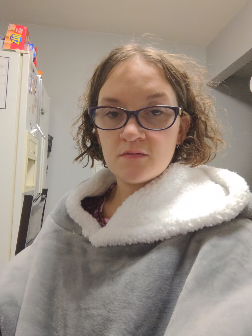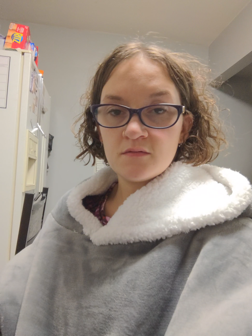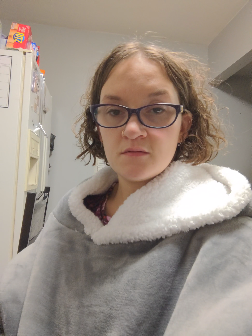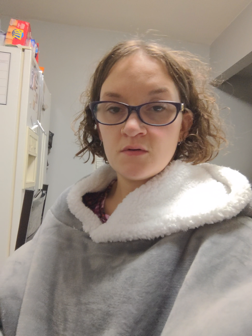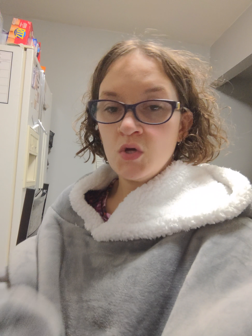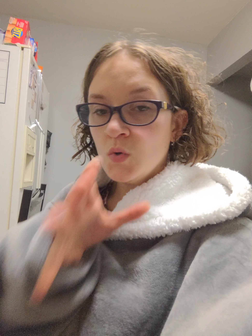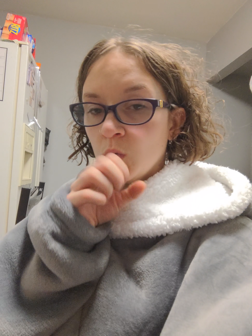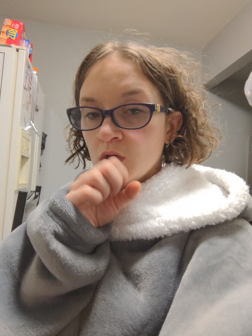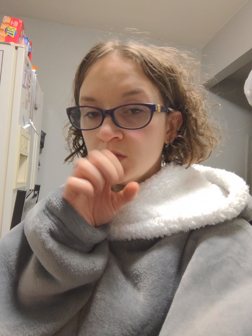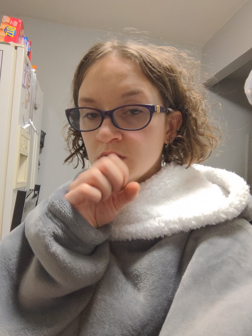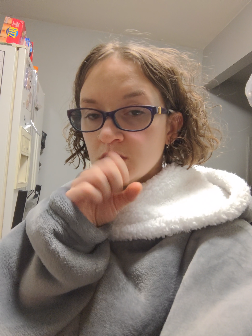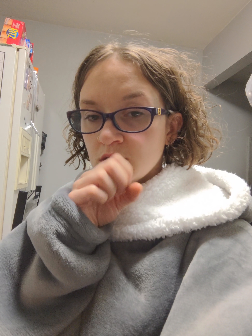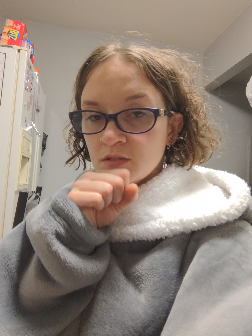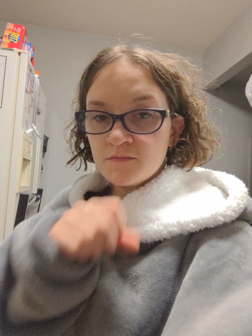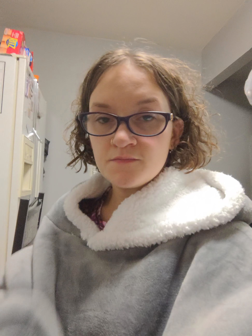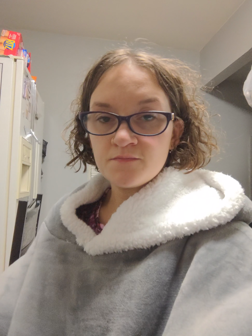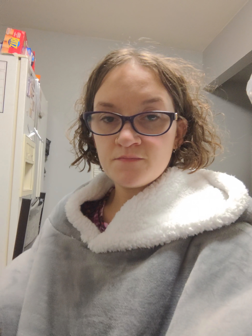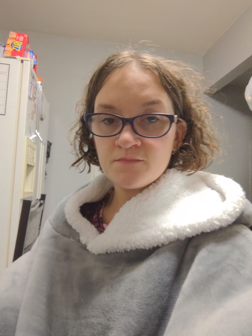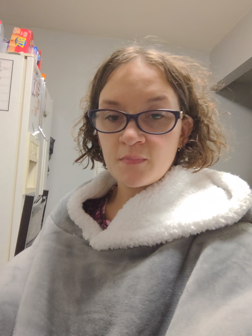orange